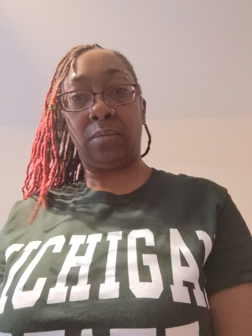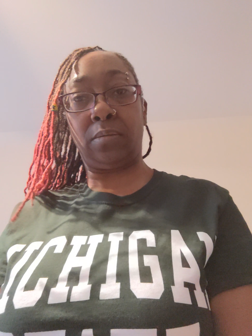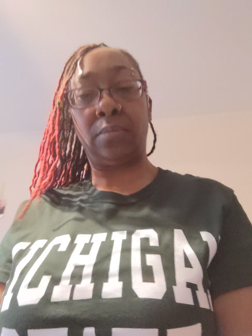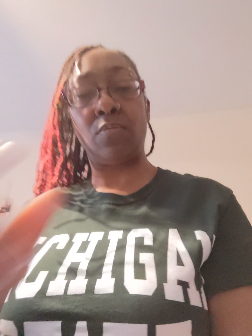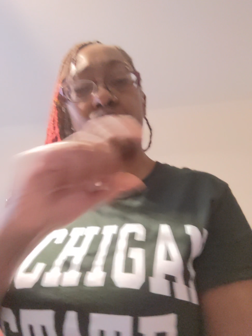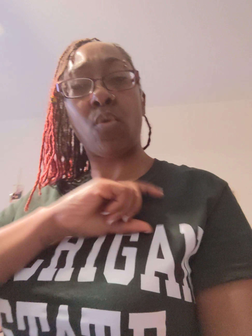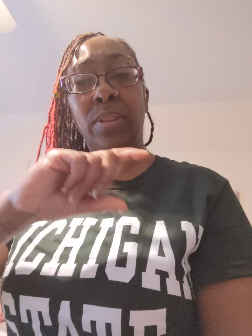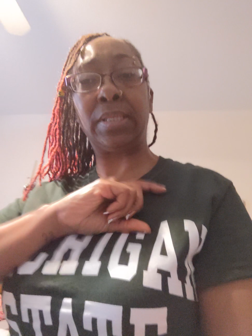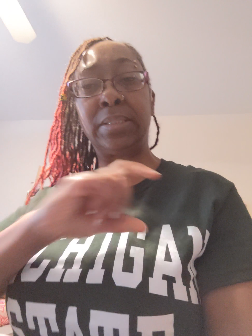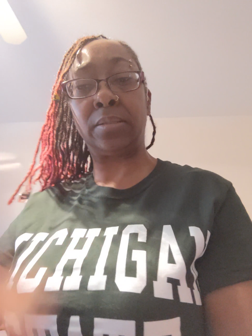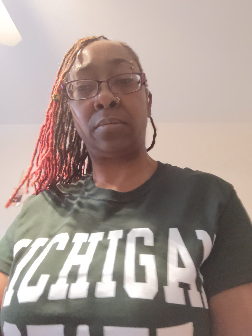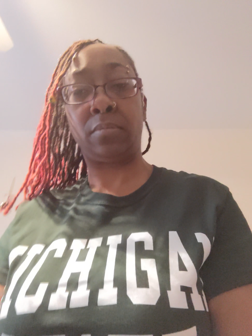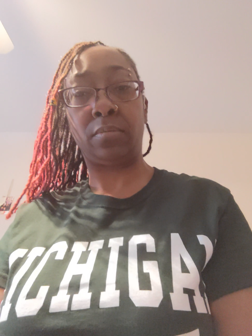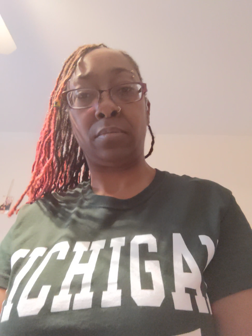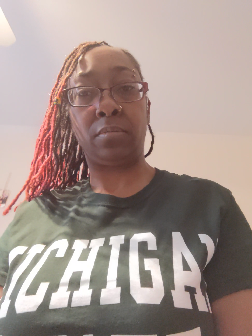police